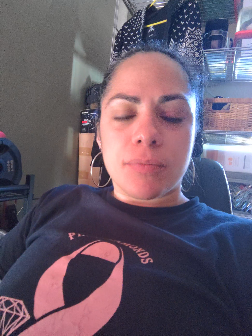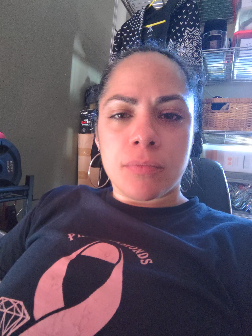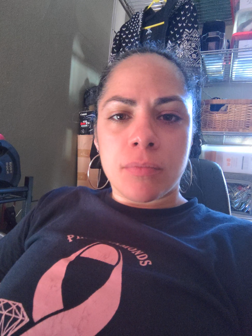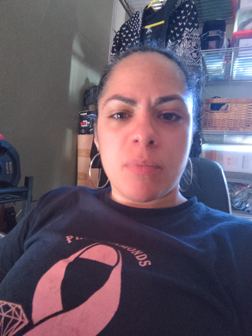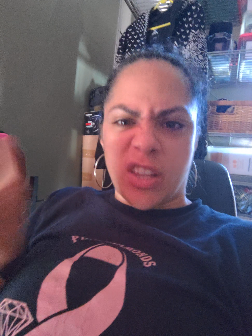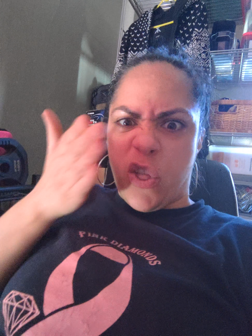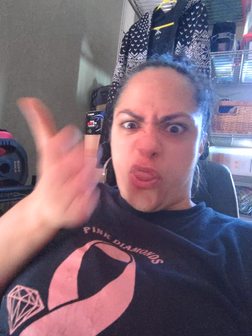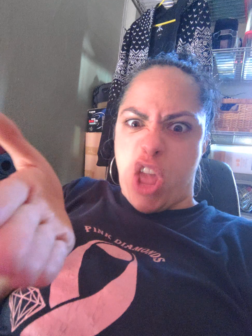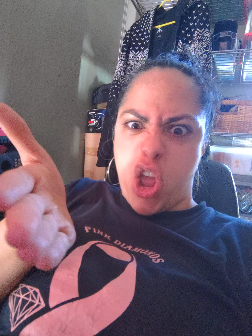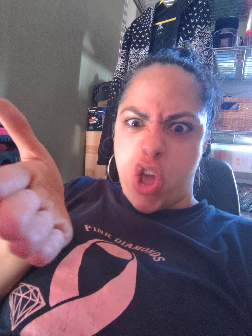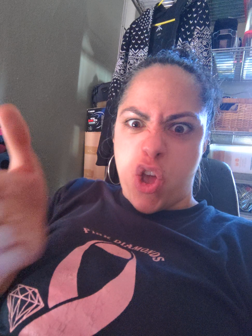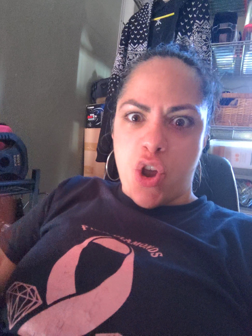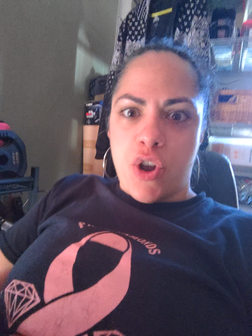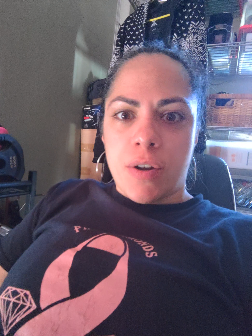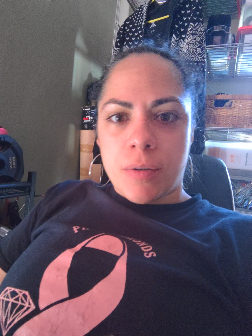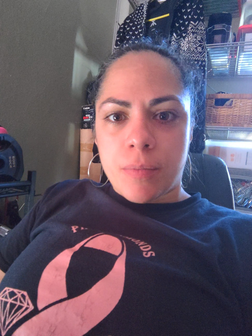there